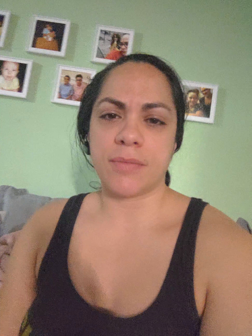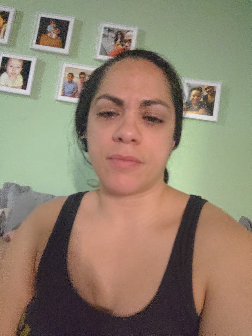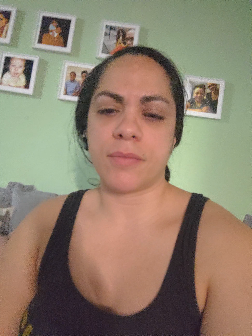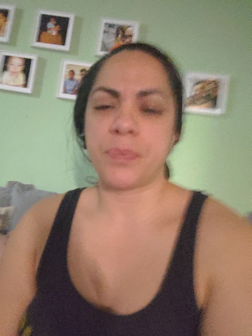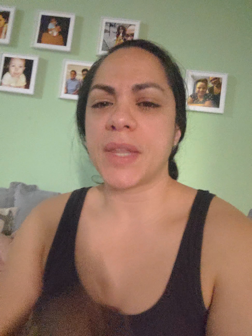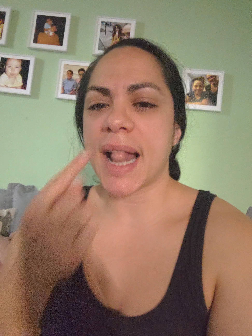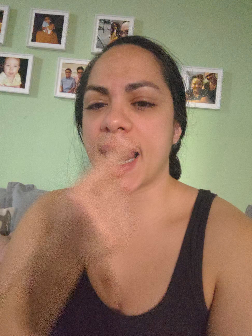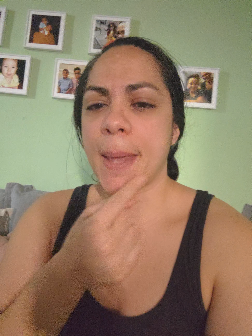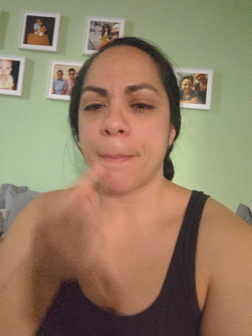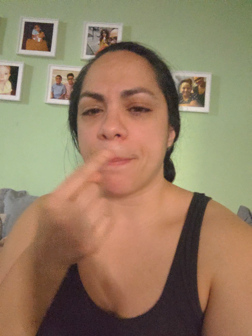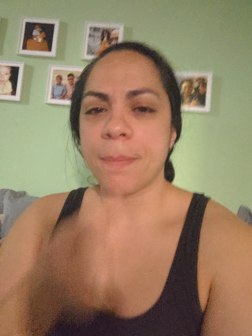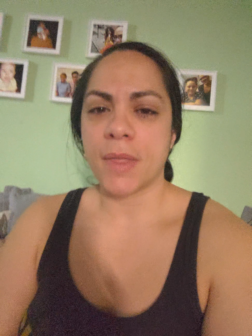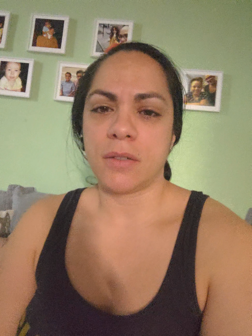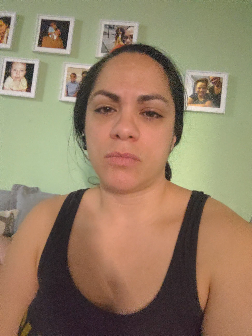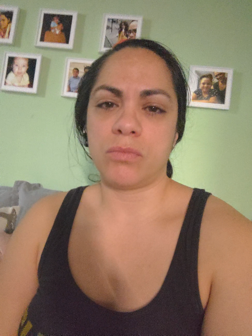lips